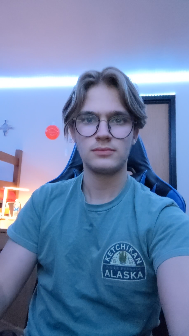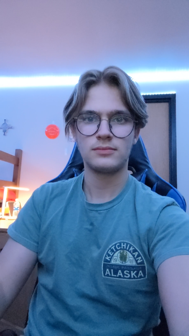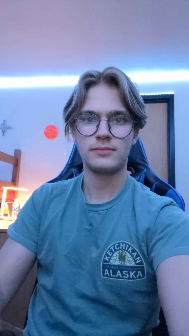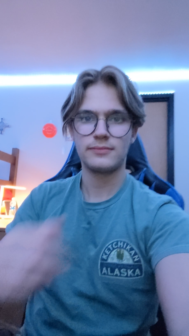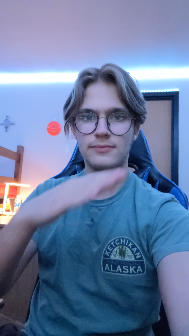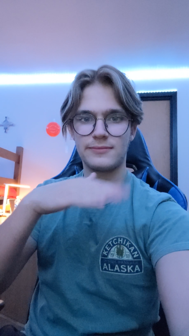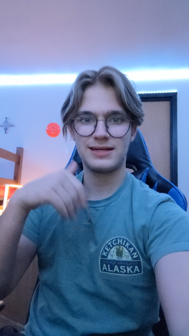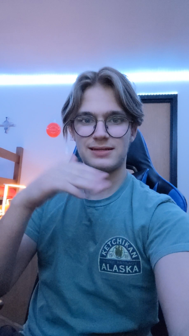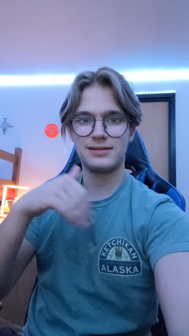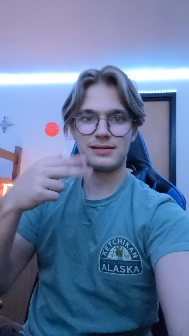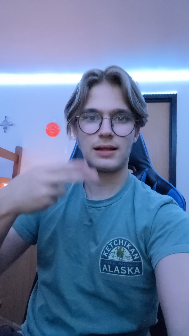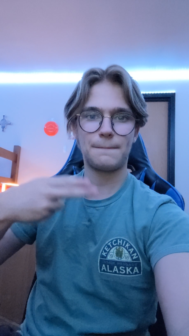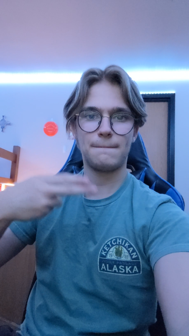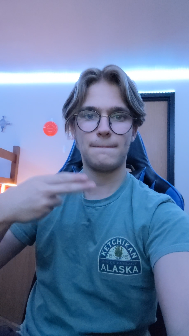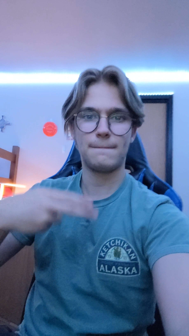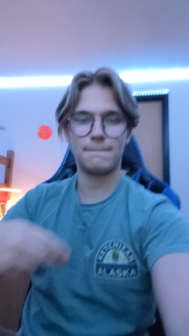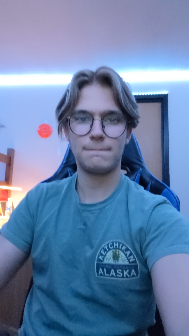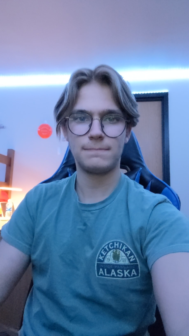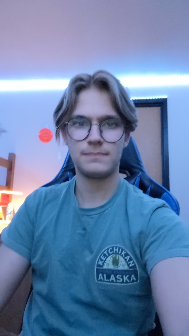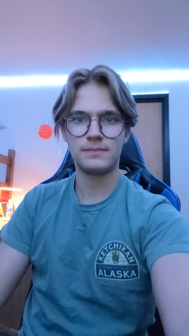pet's name